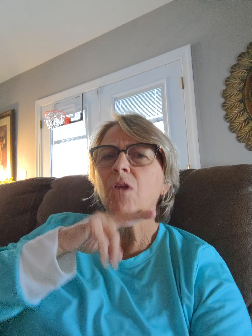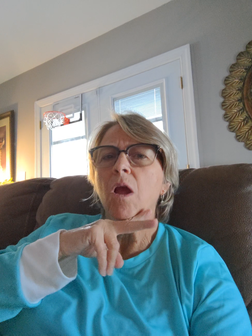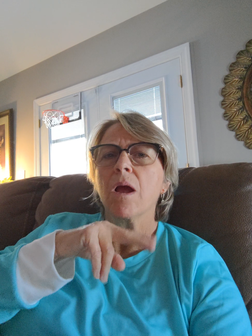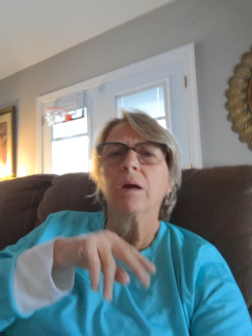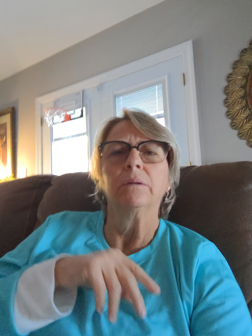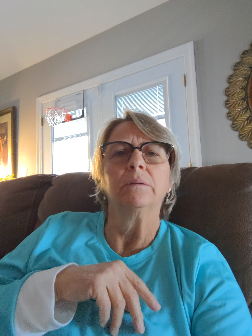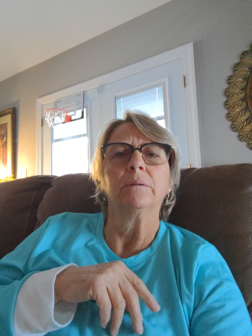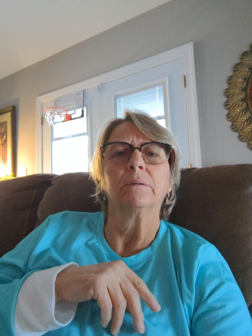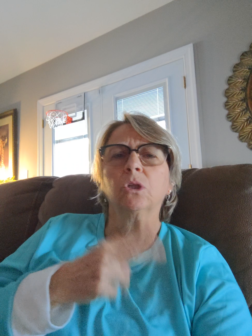frog